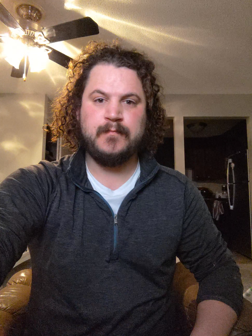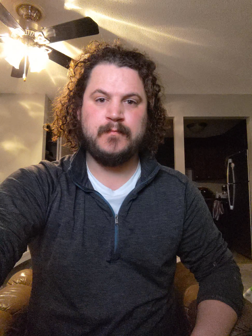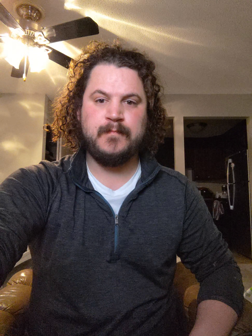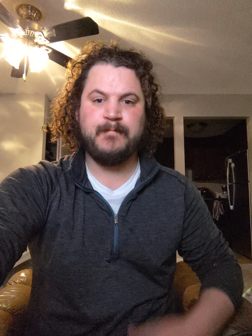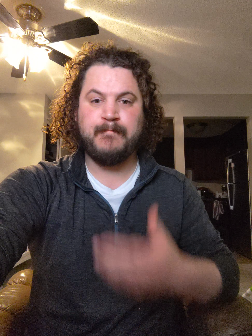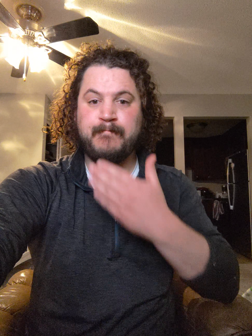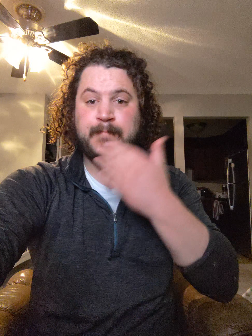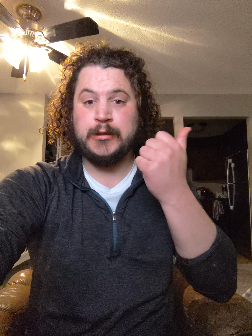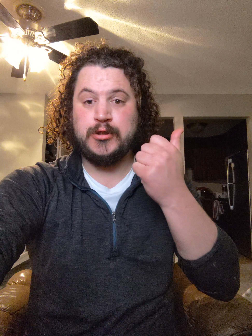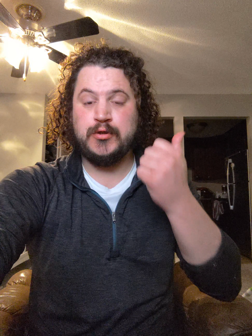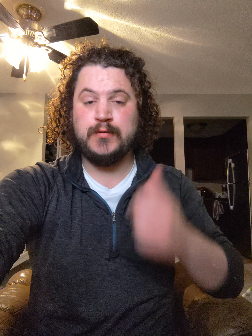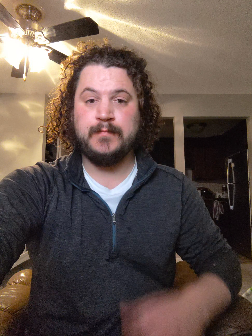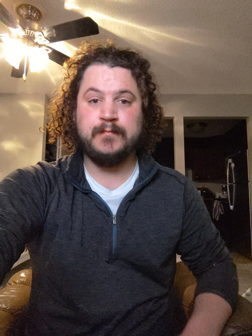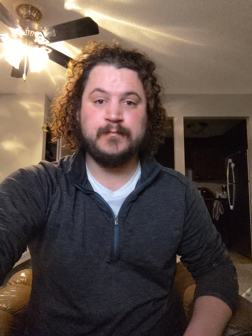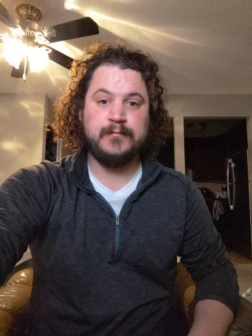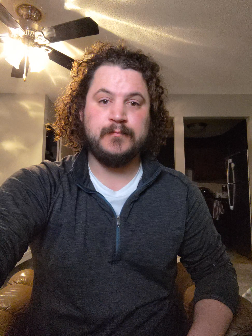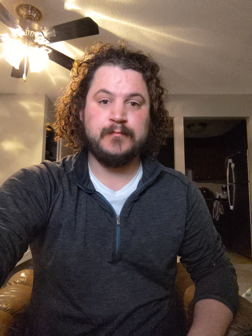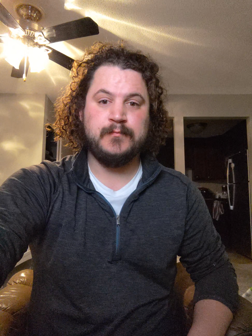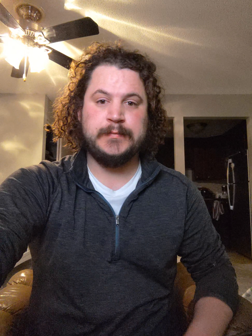better